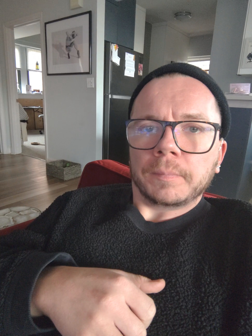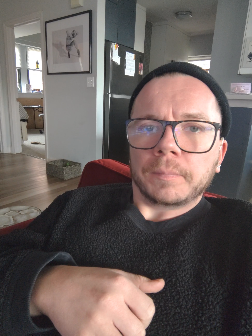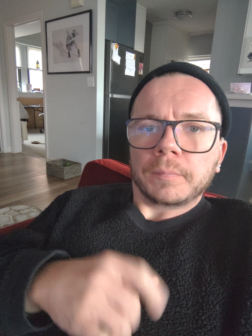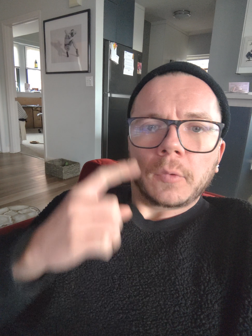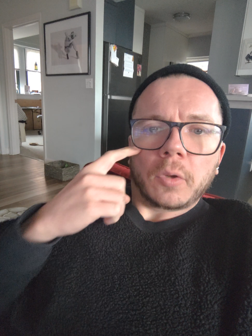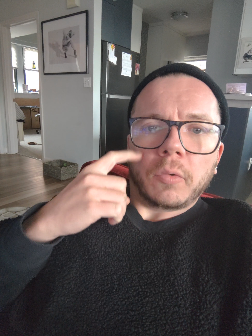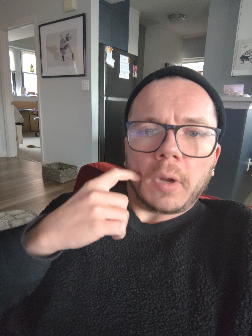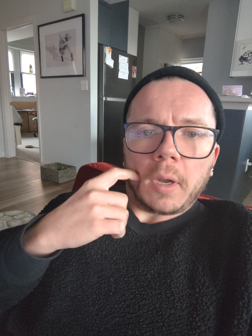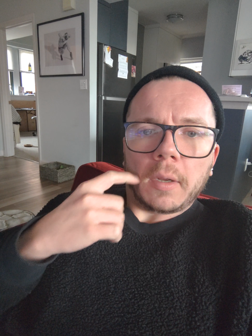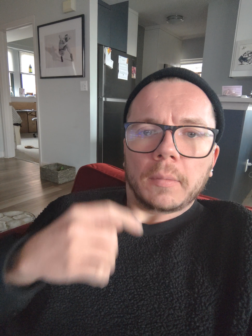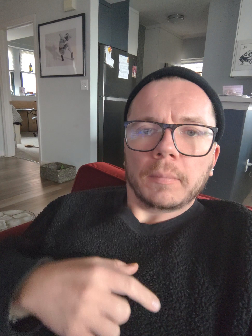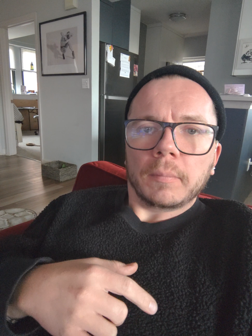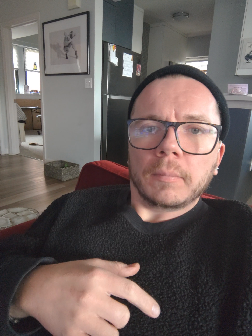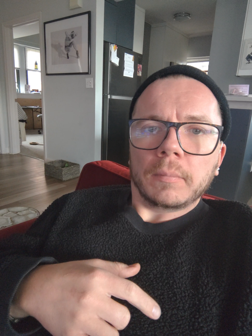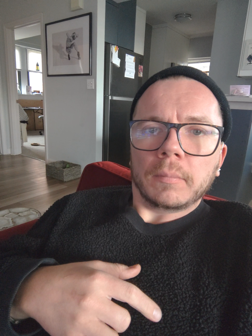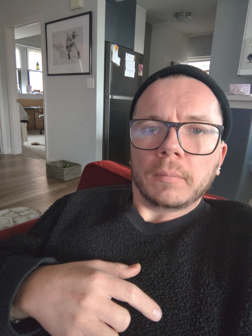cry